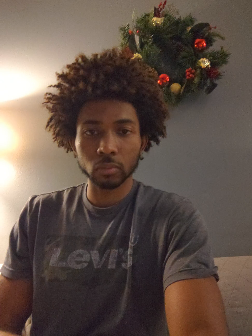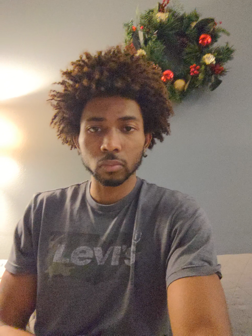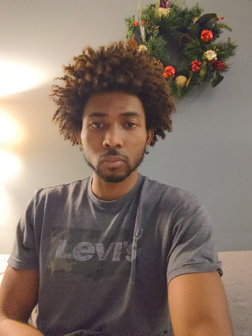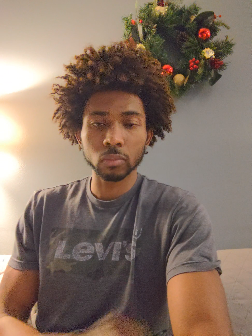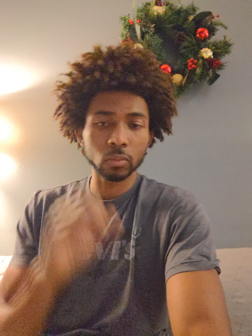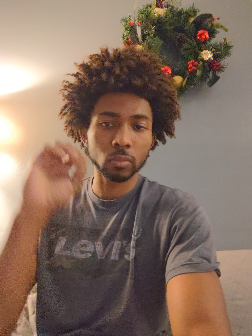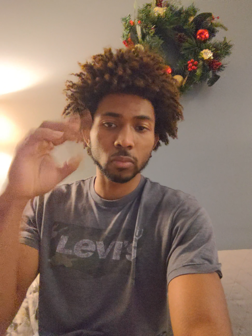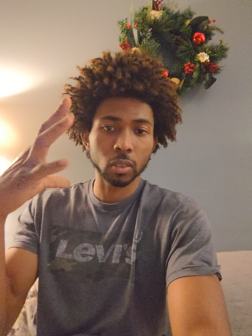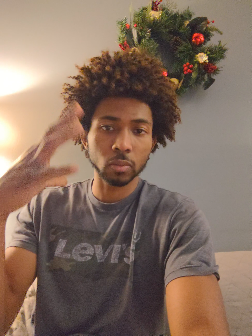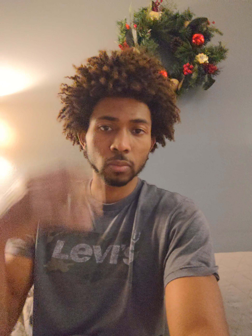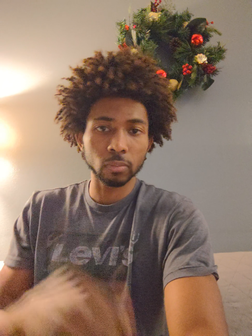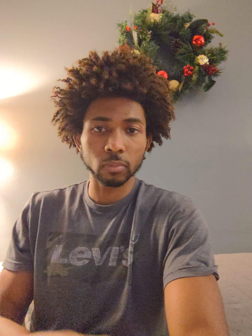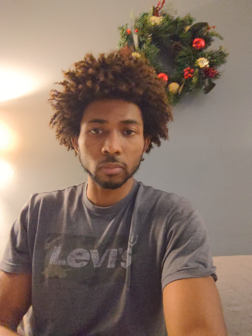sun